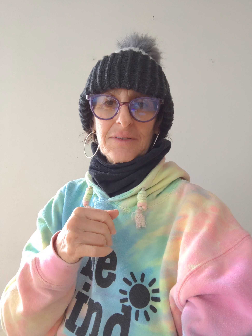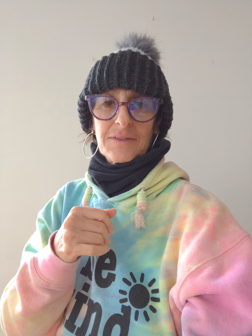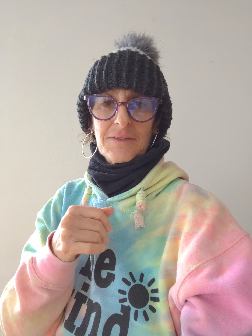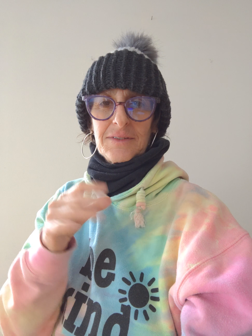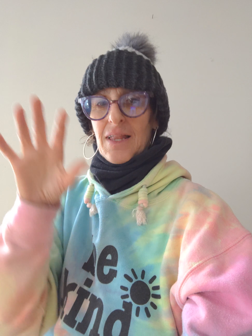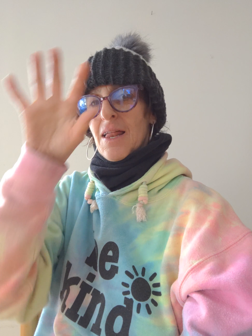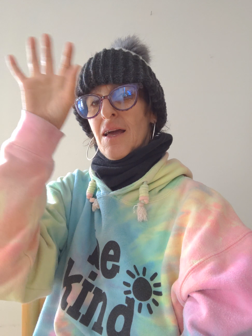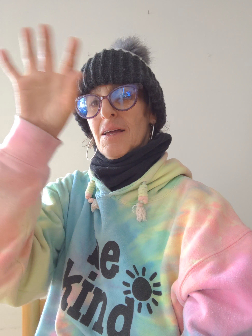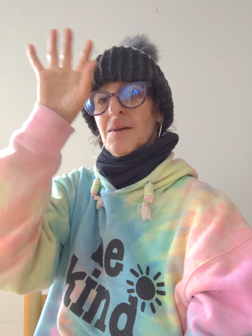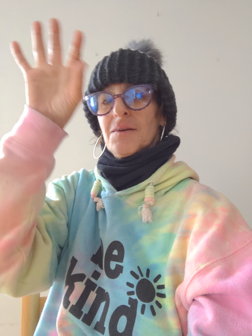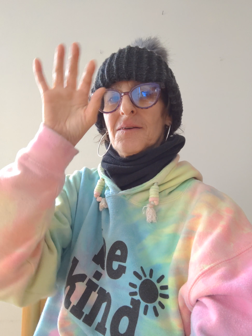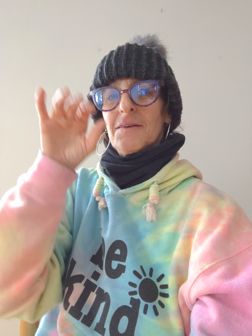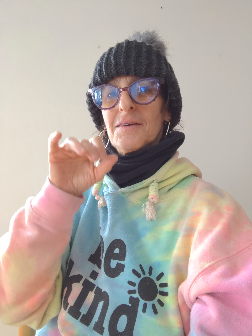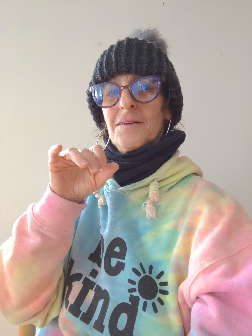cloud